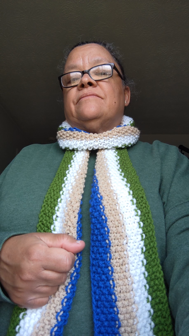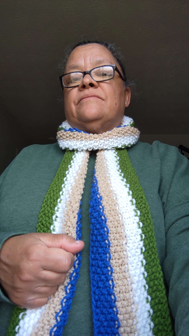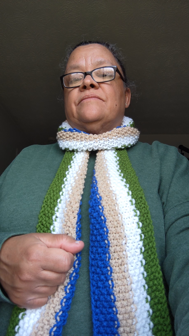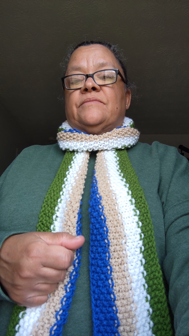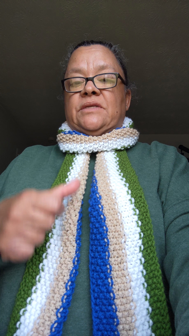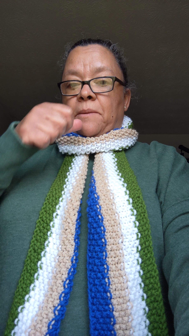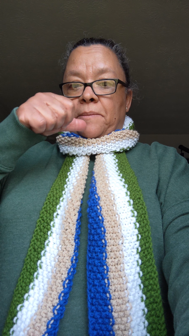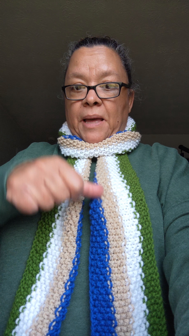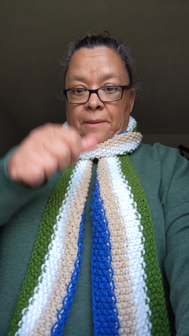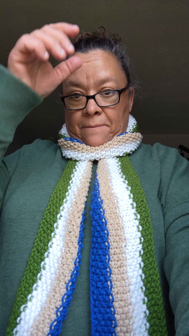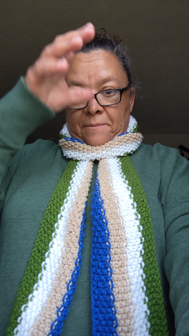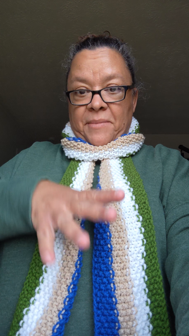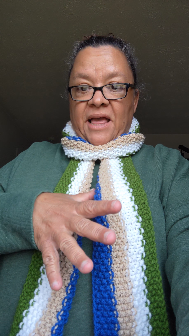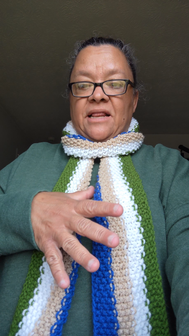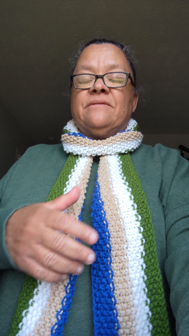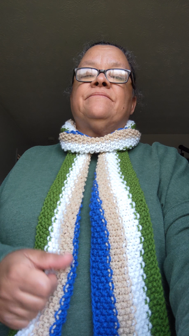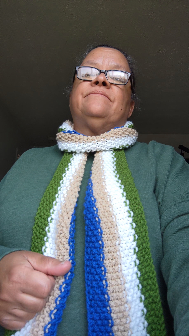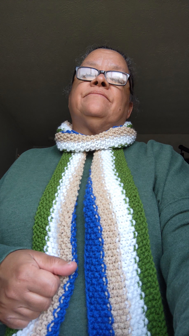mailman